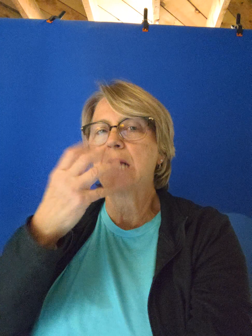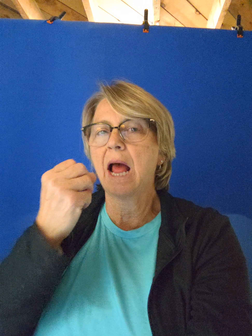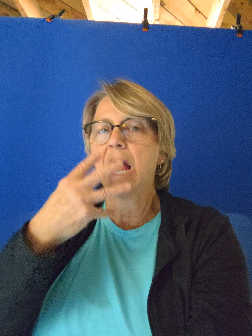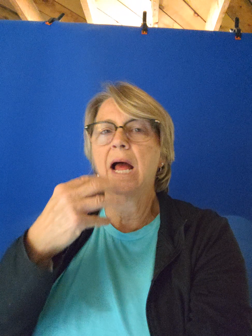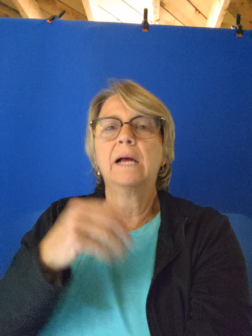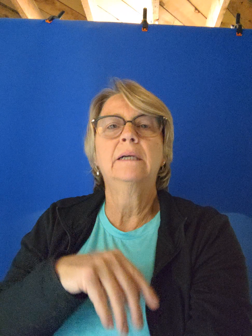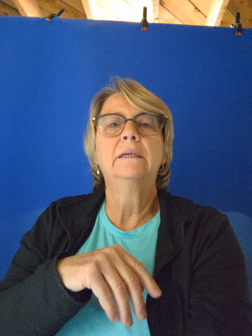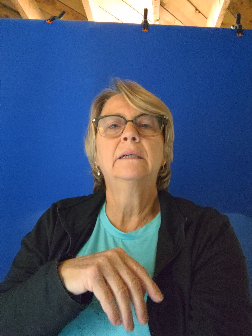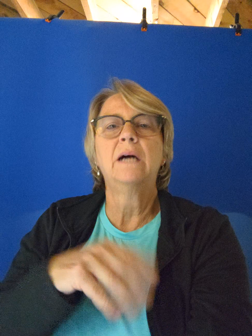snack